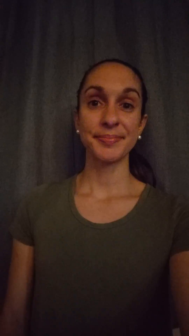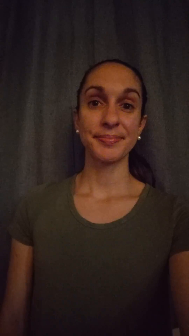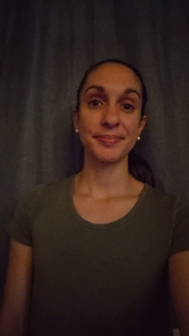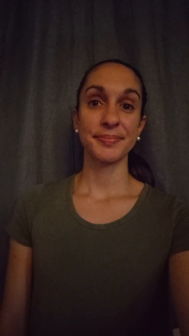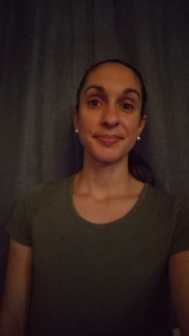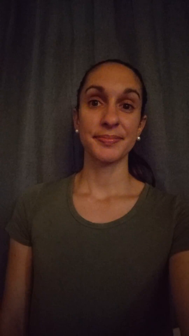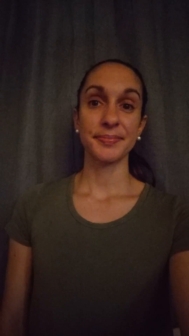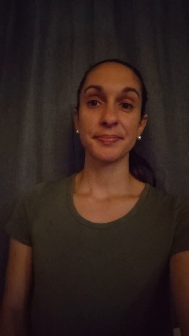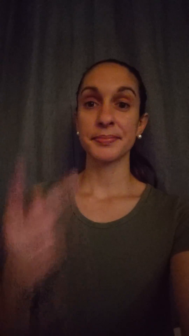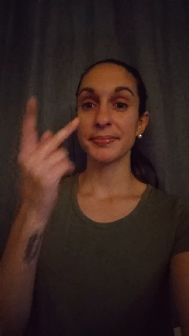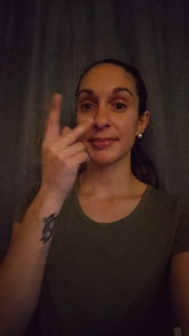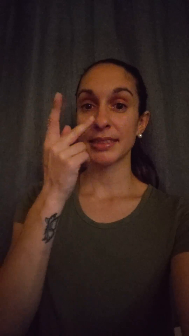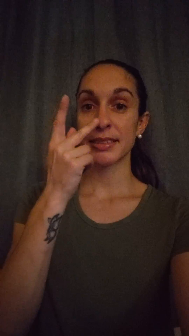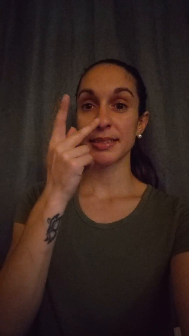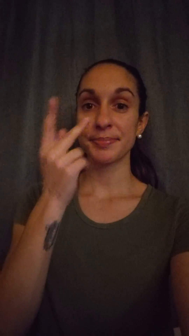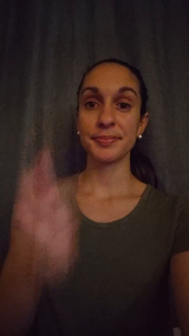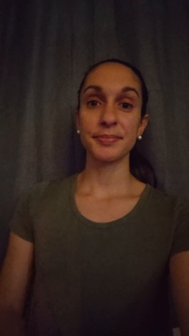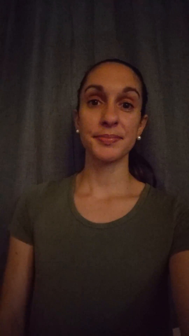penis